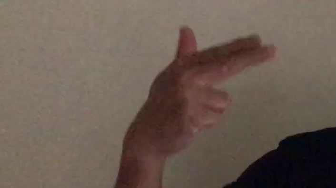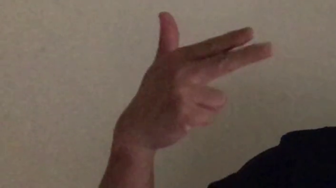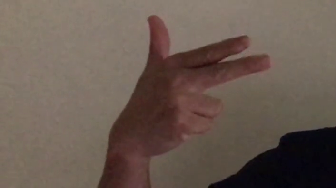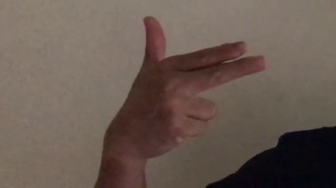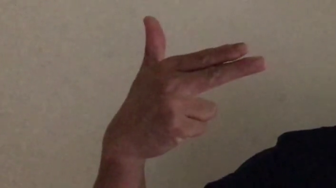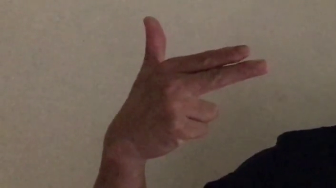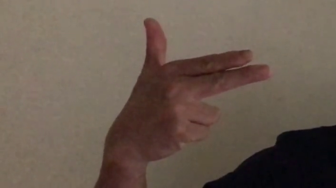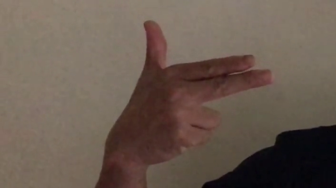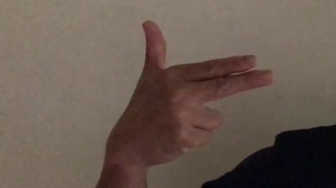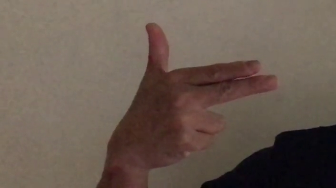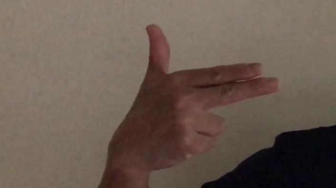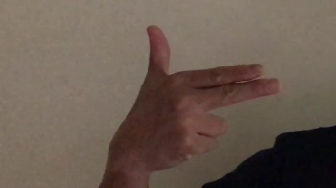च